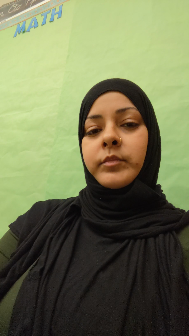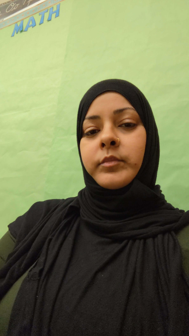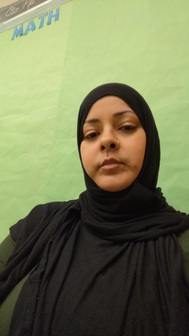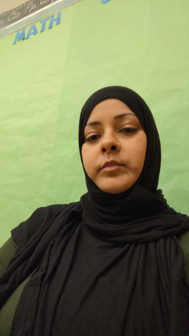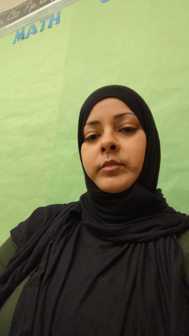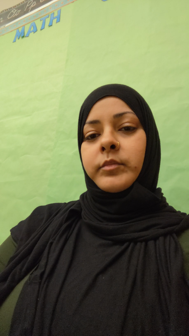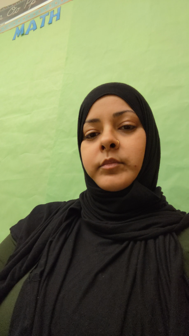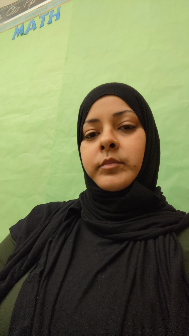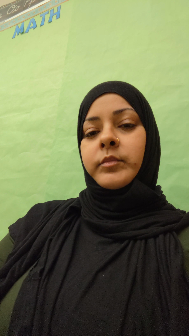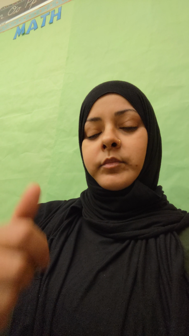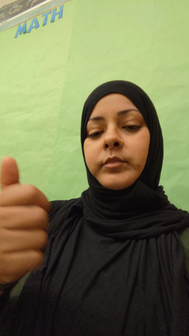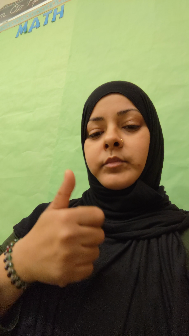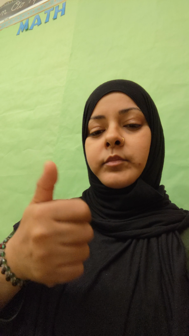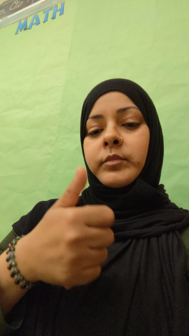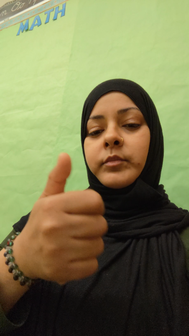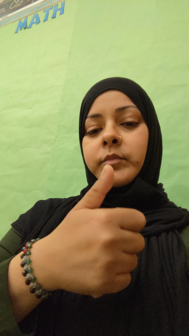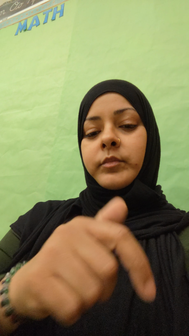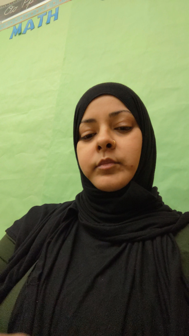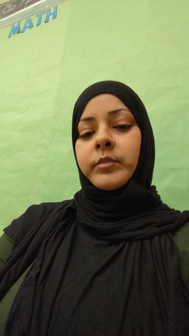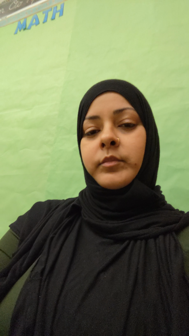chase